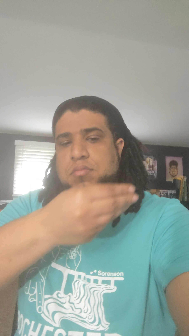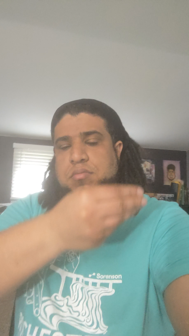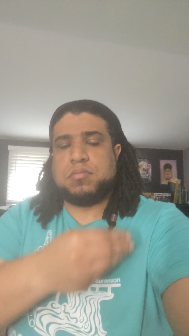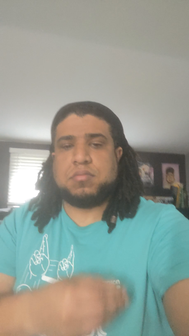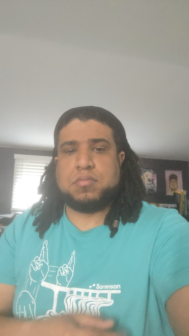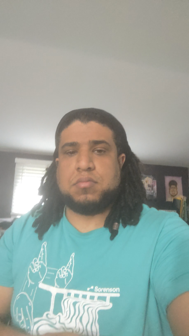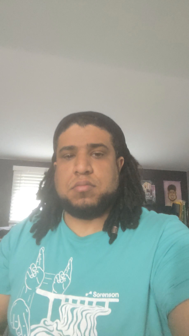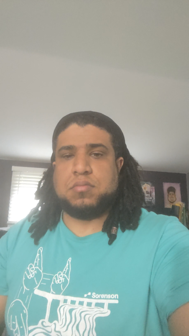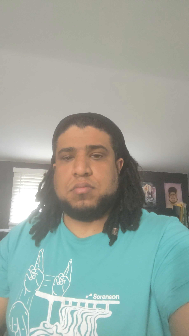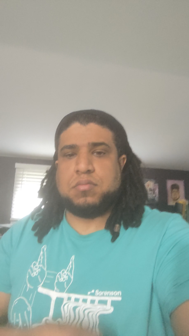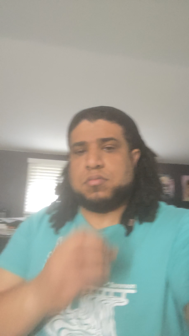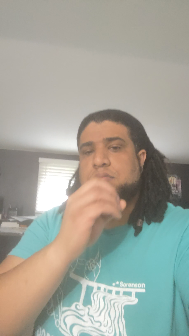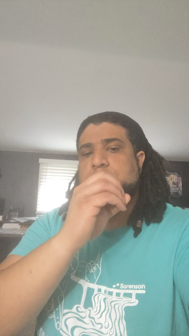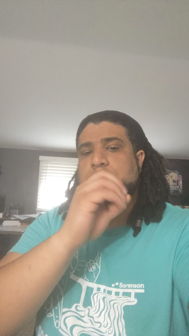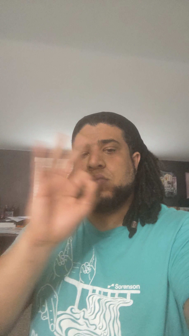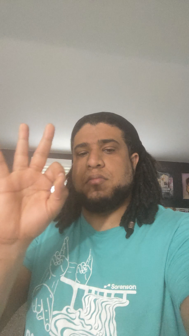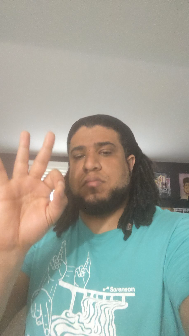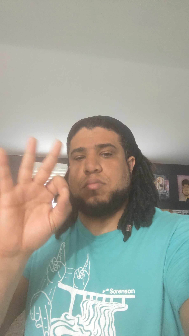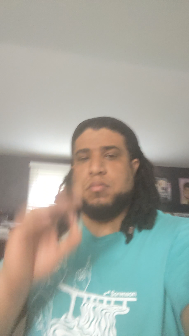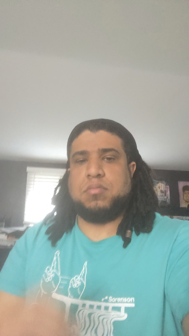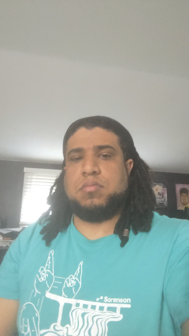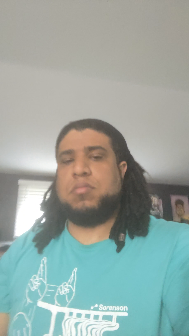off